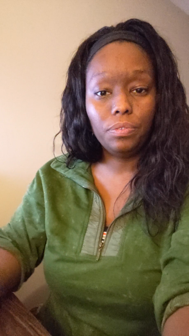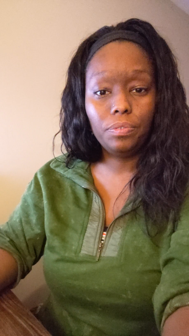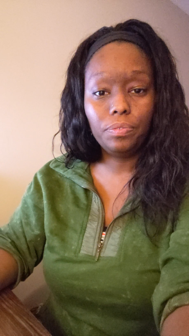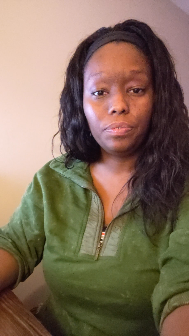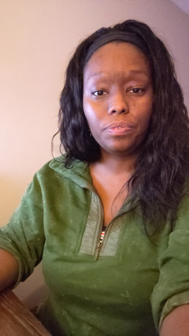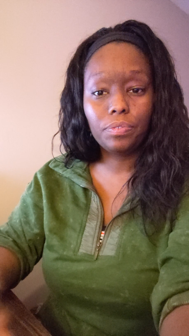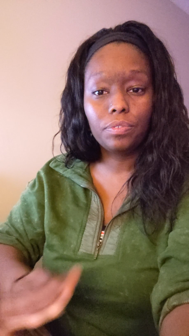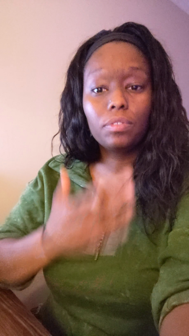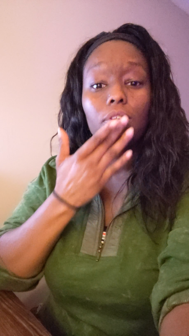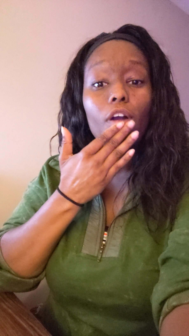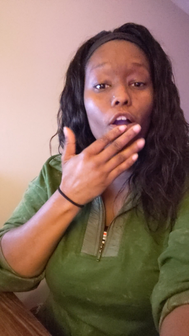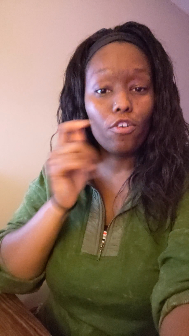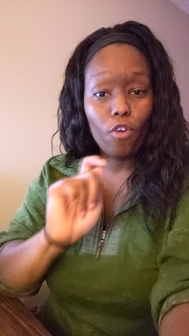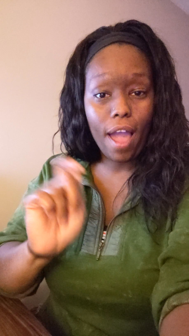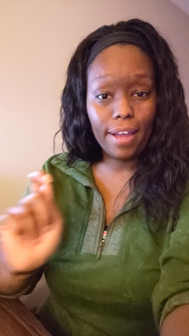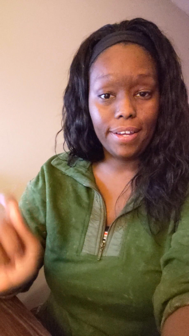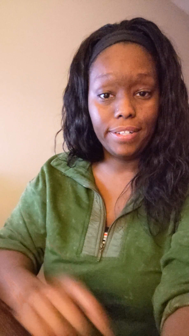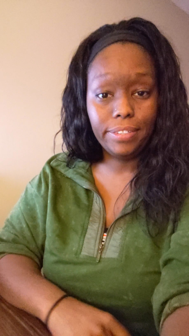crayon